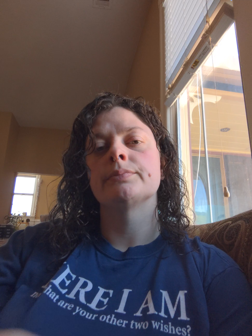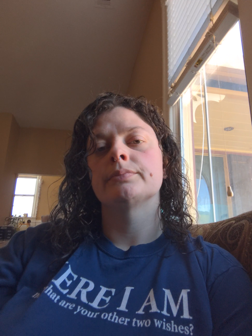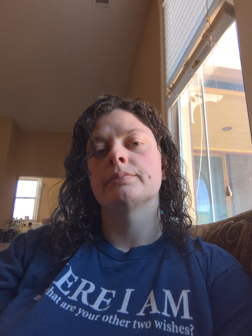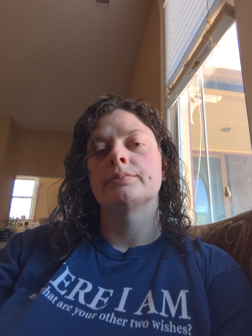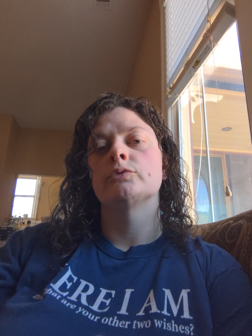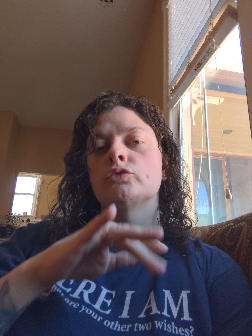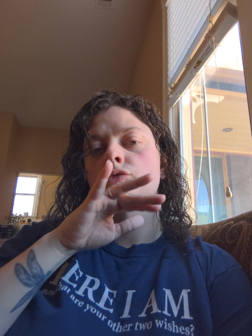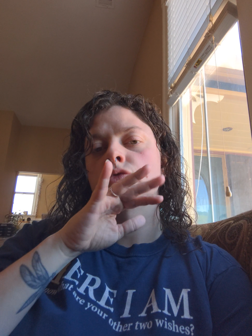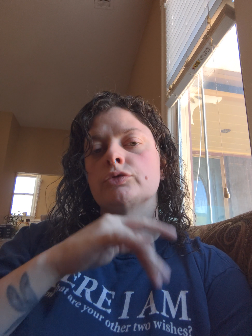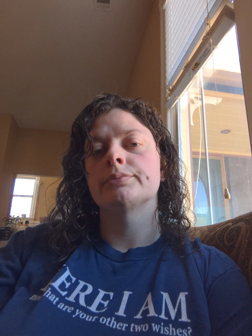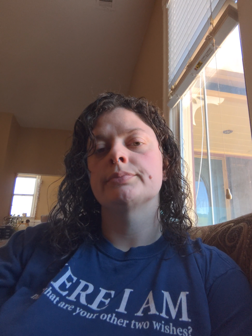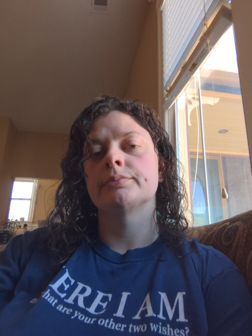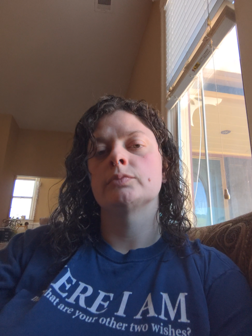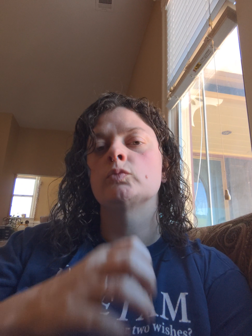dirty